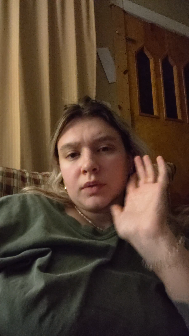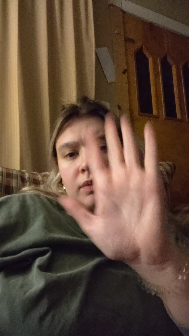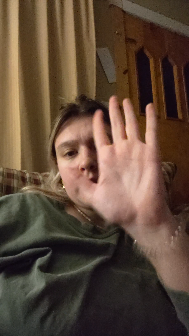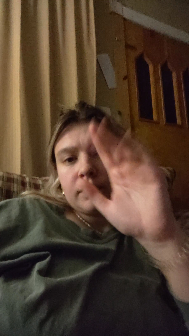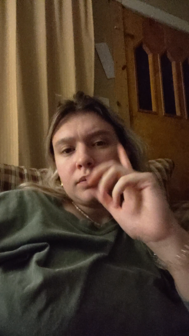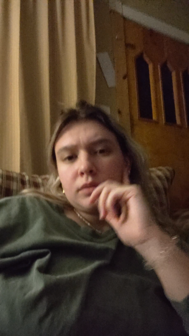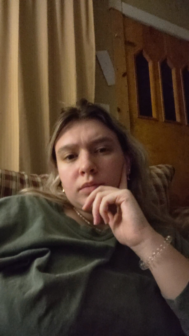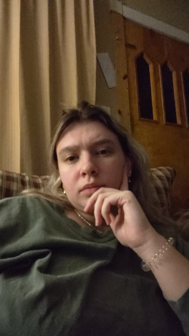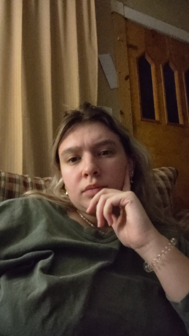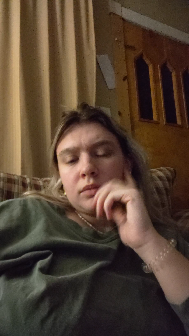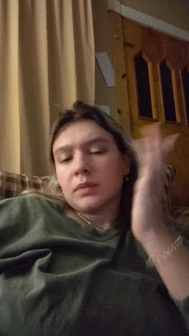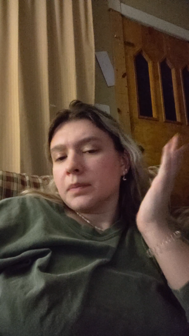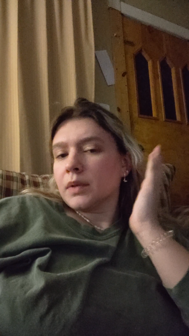pillow